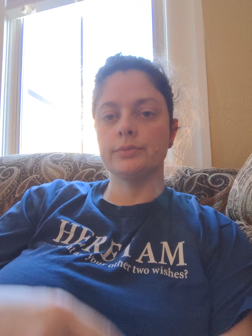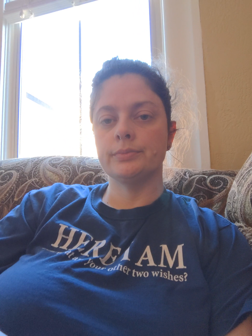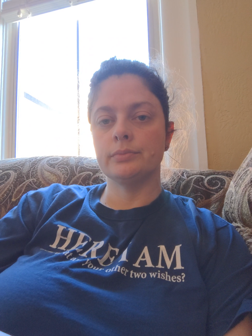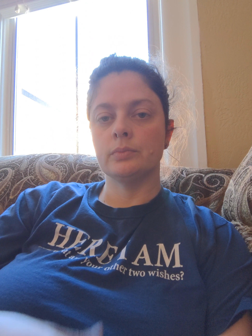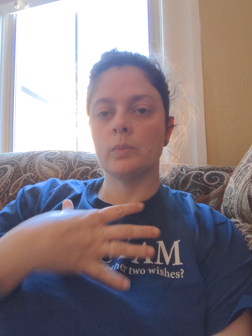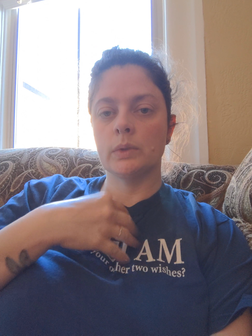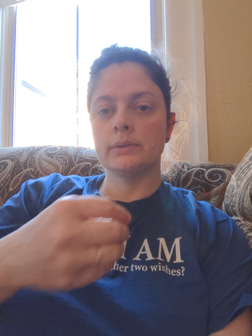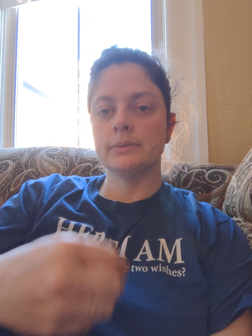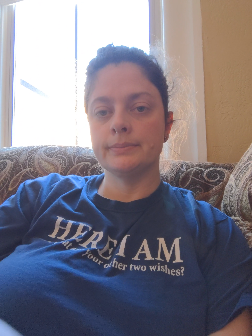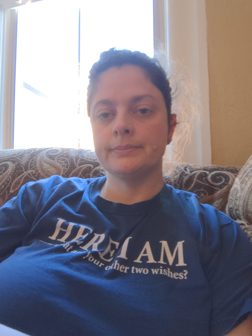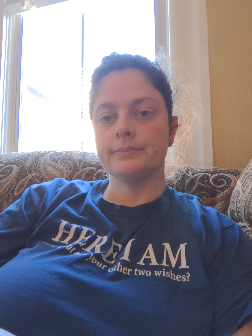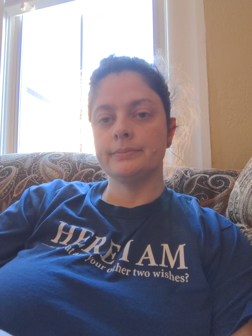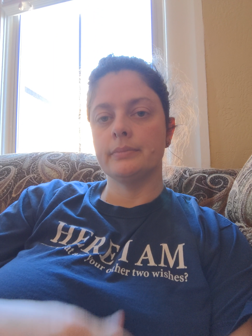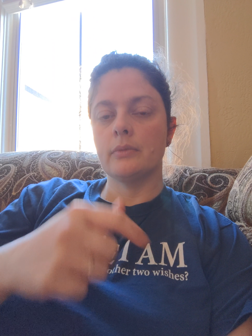white